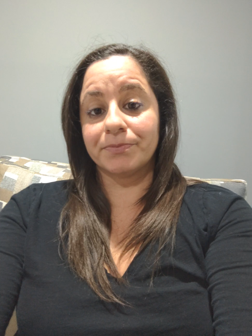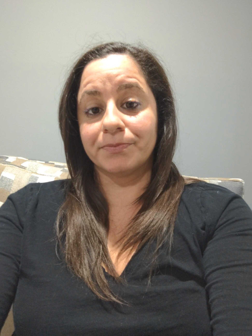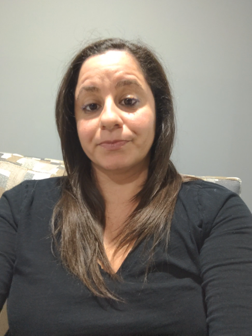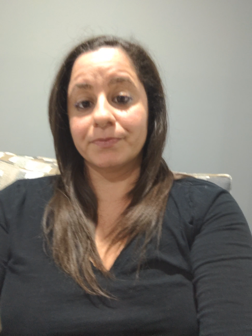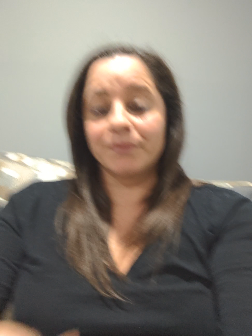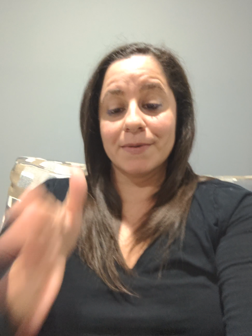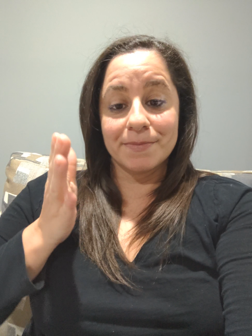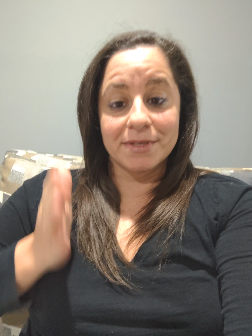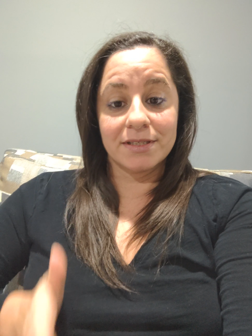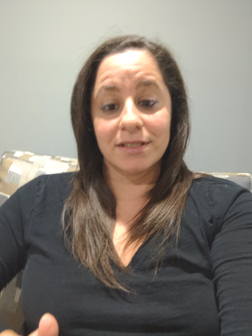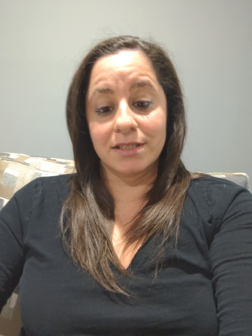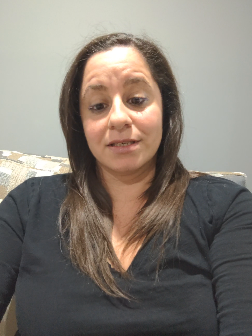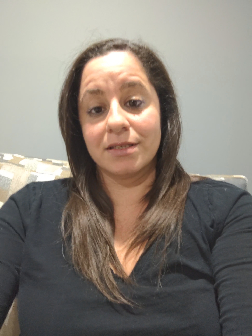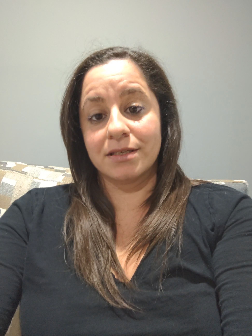beside